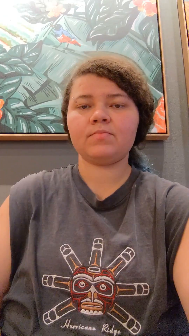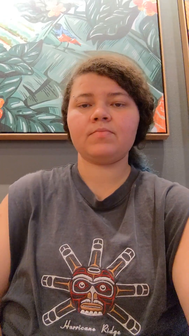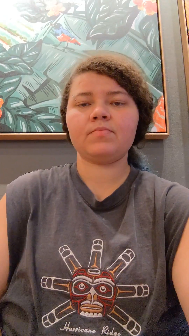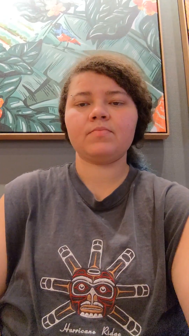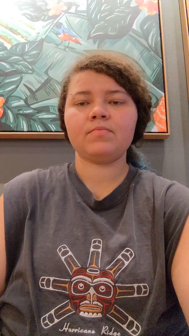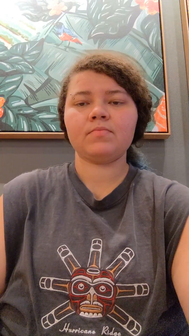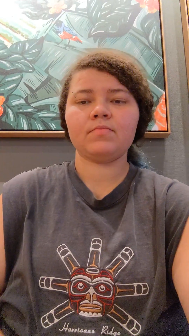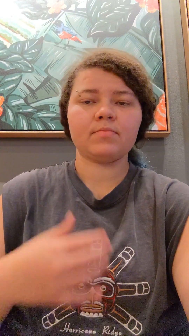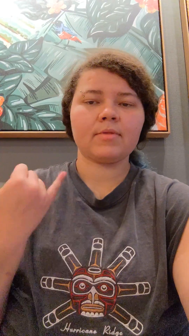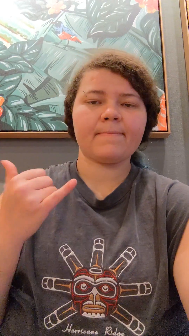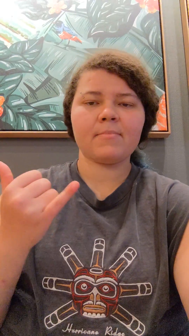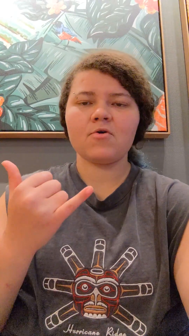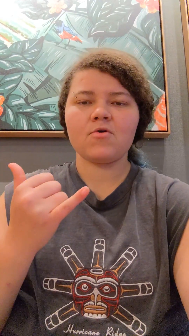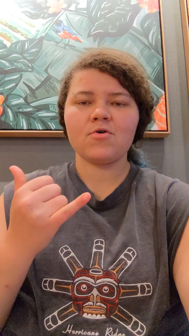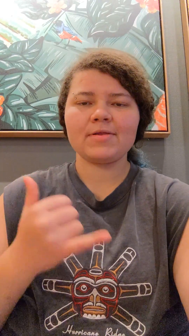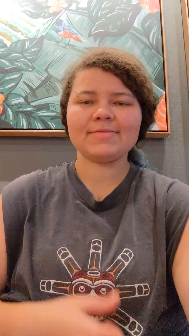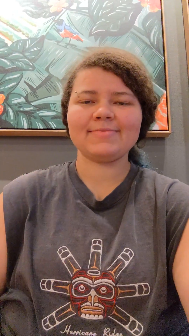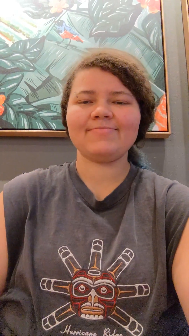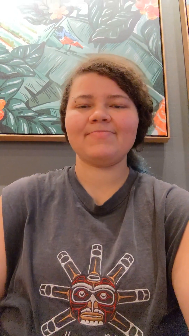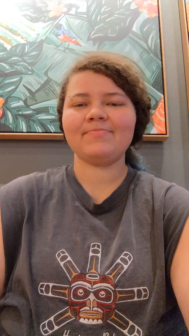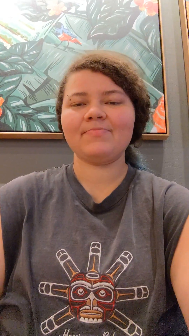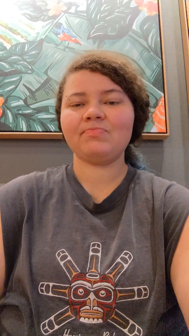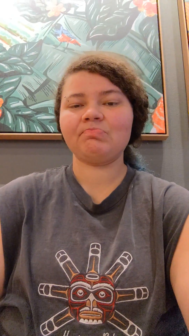party